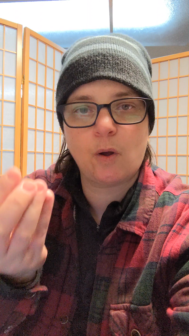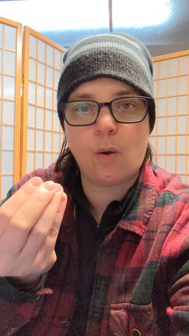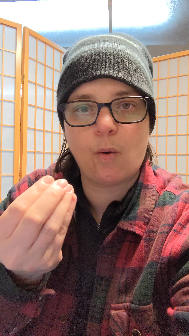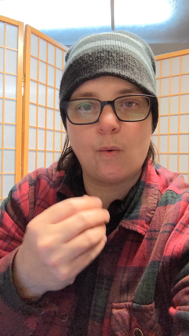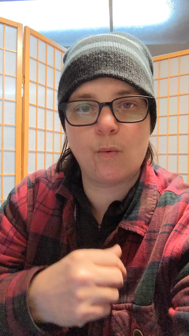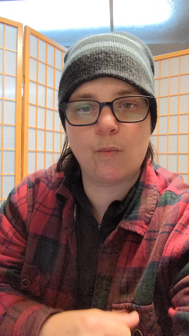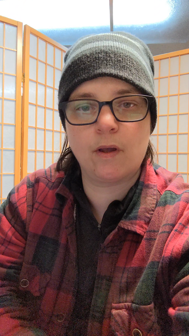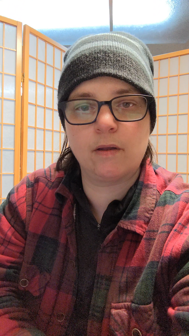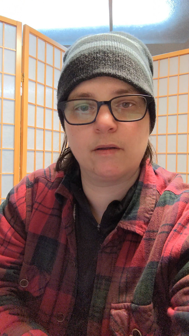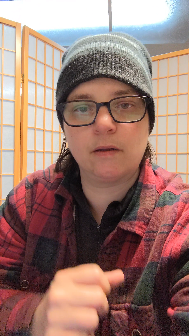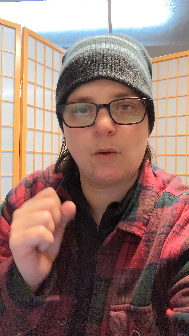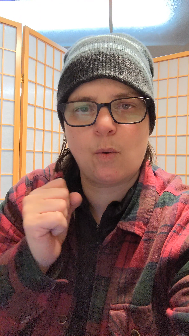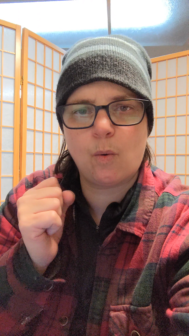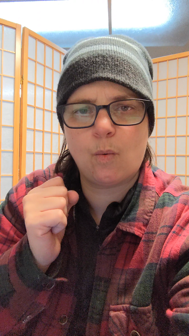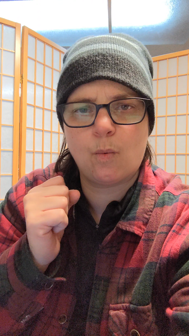cold